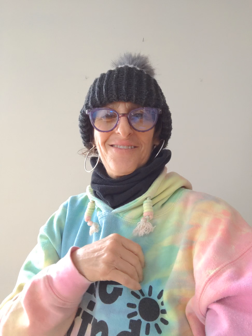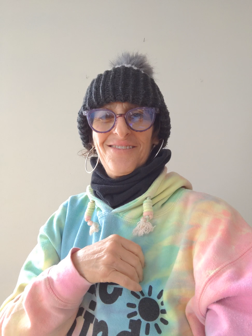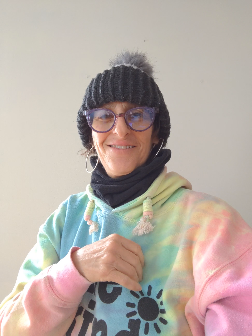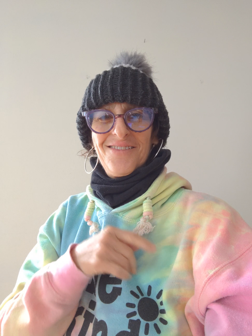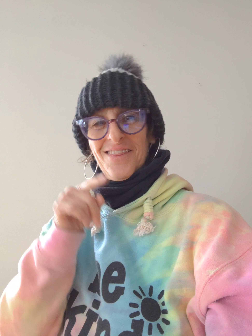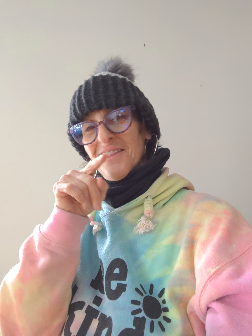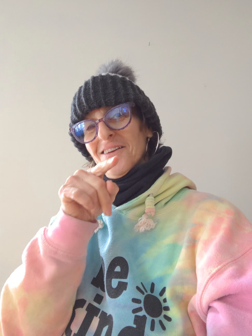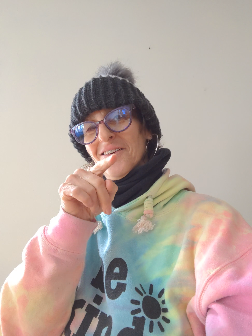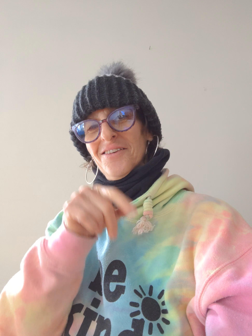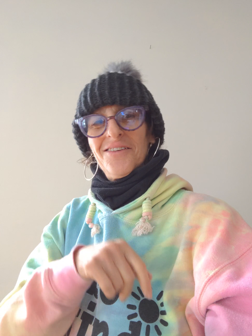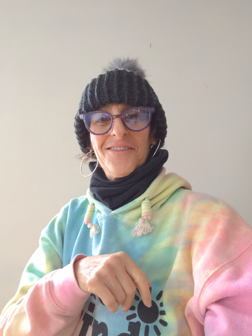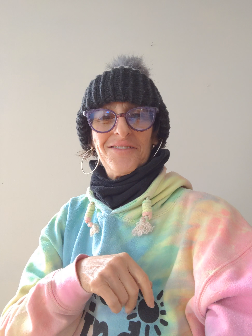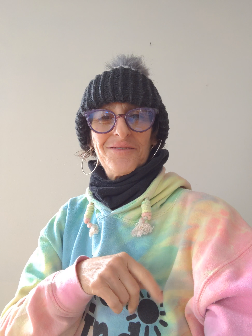there